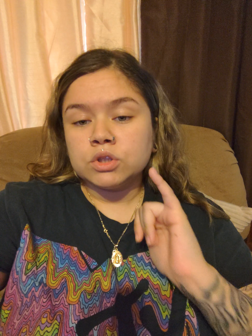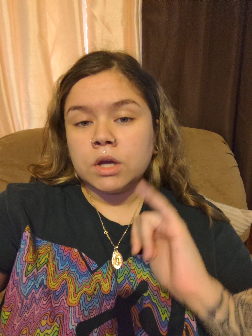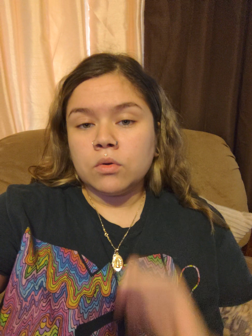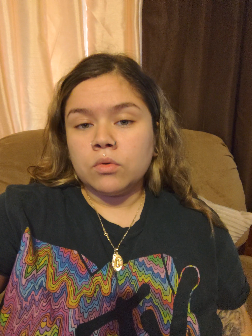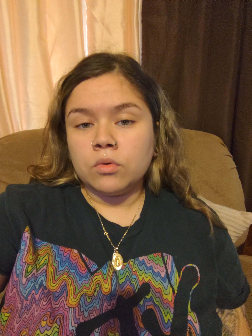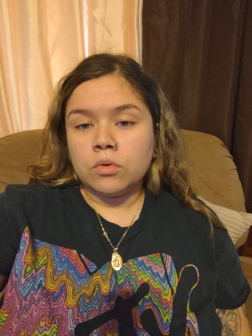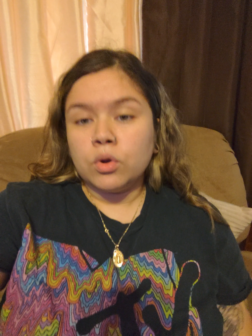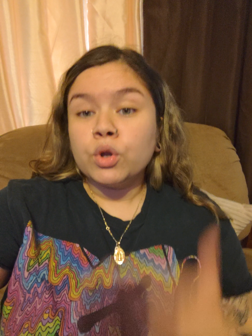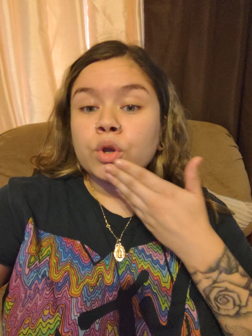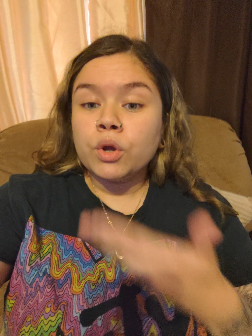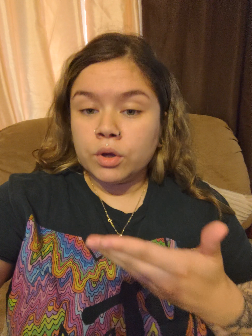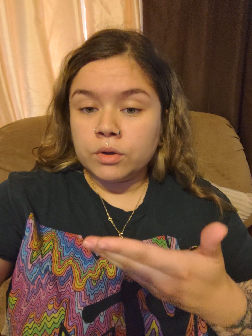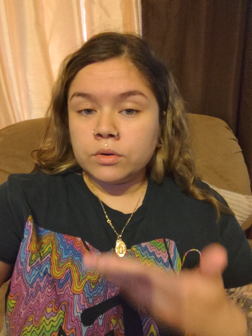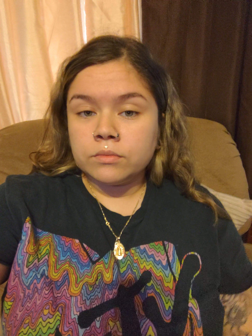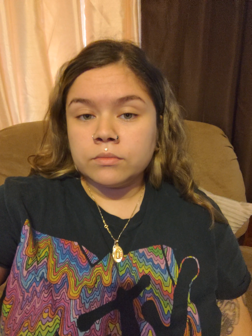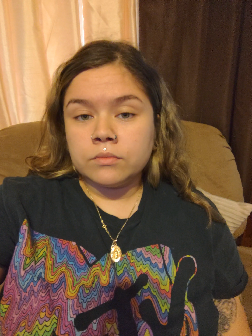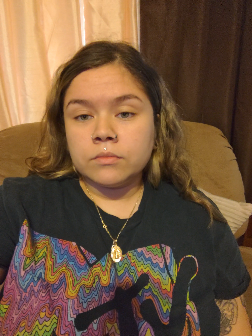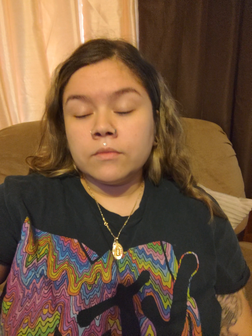good